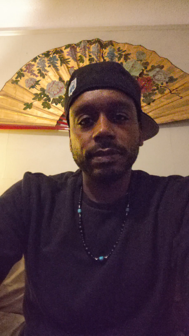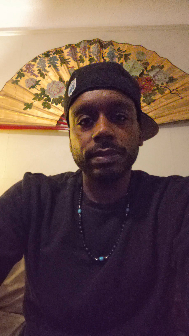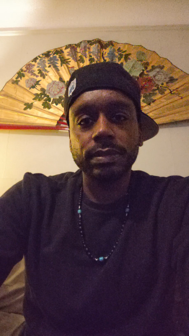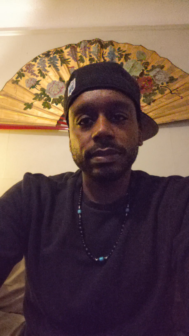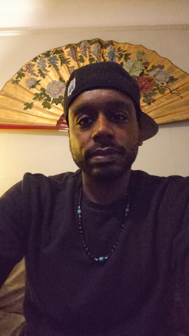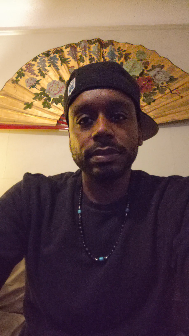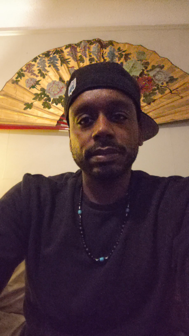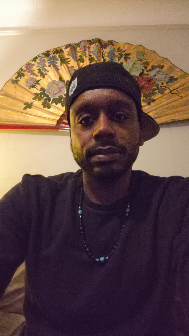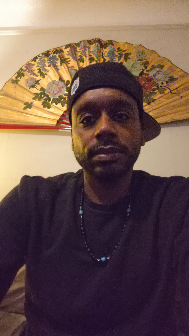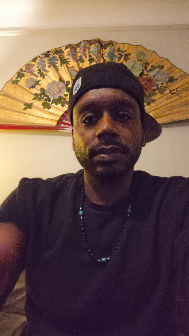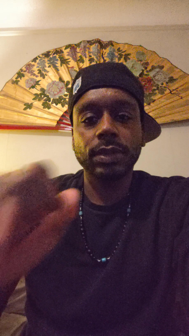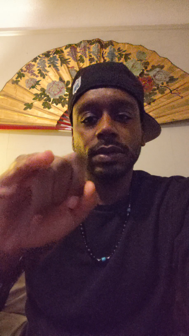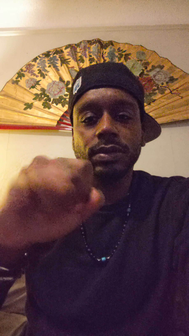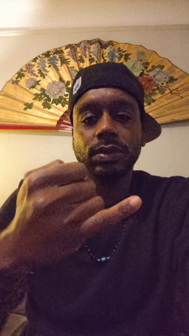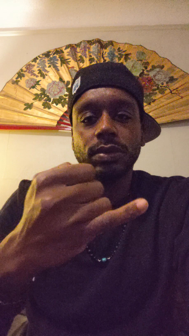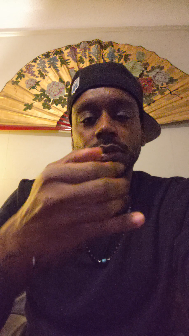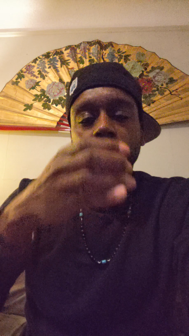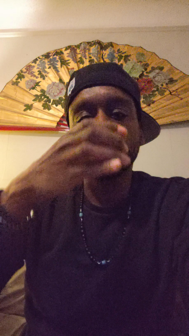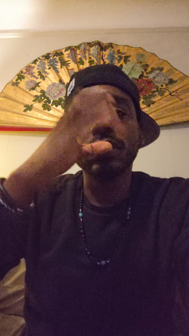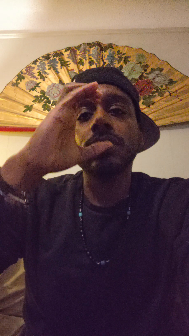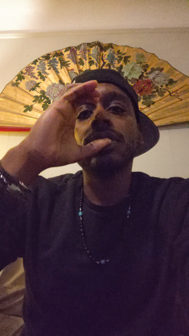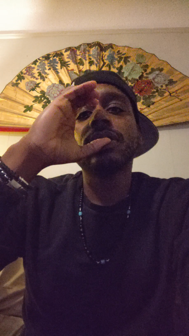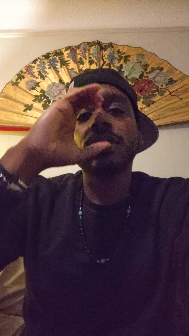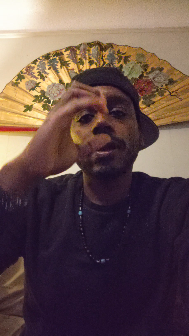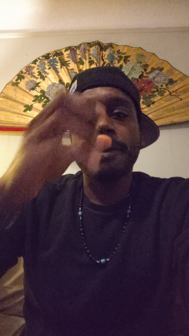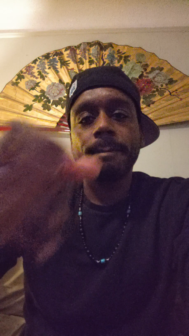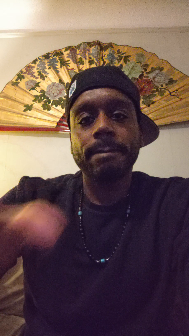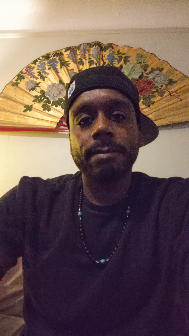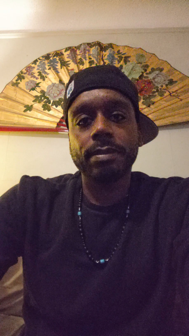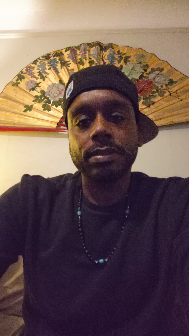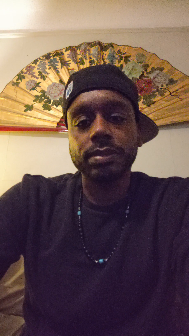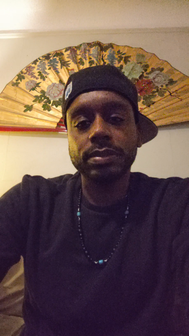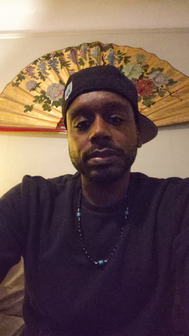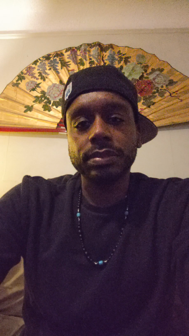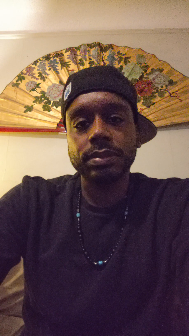juice